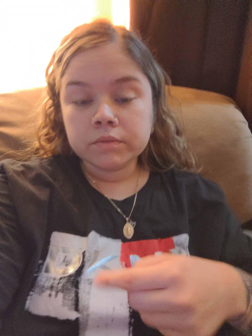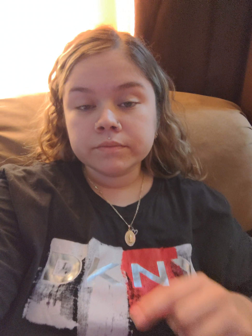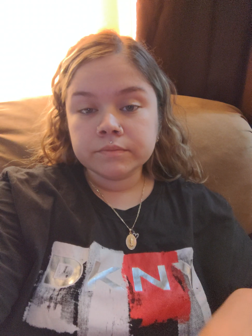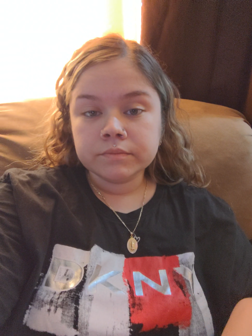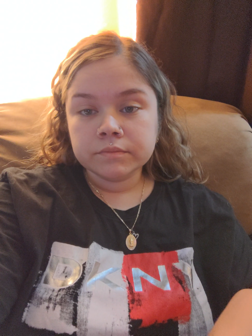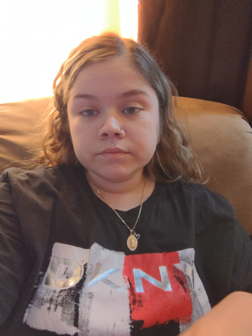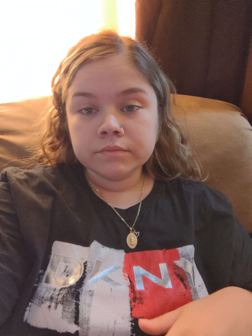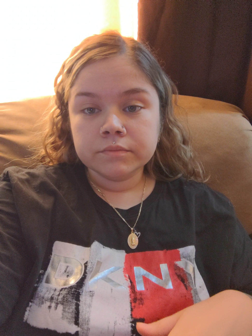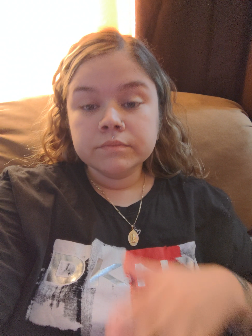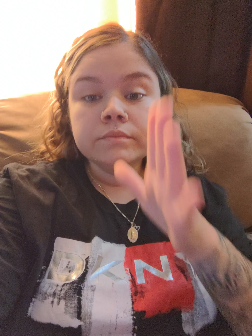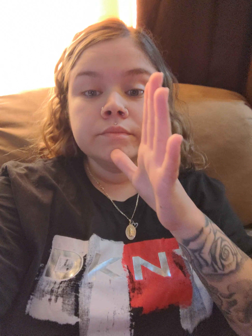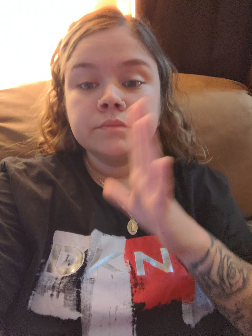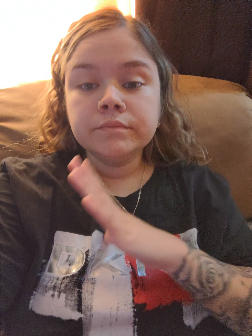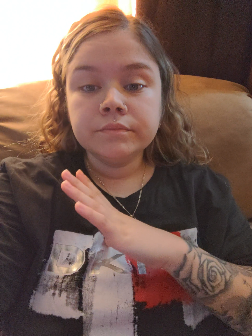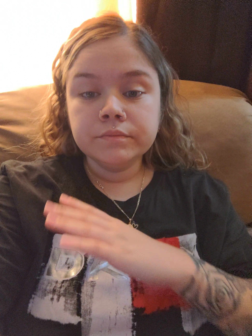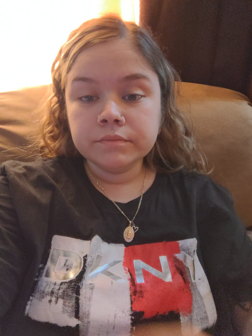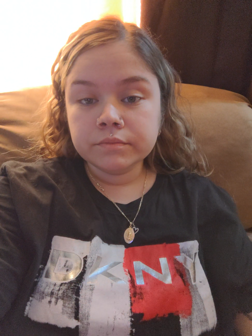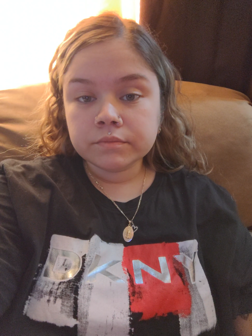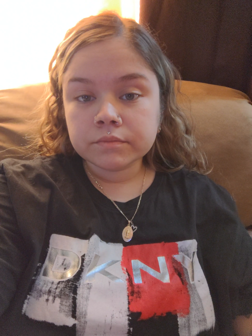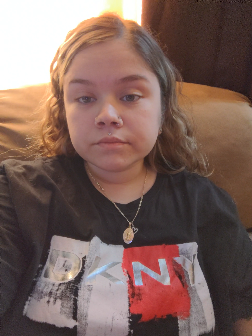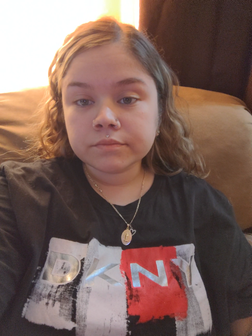lady